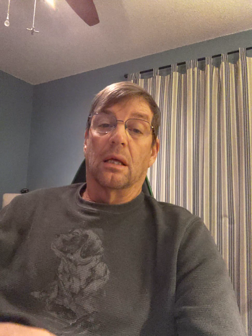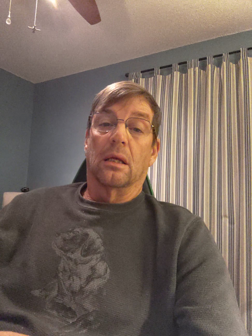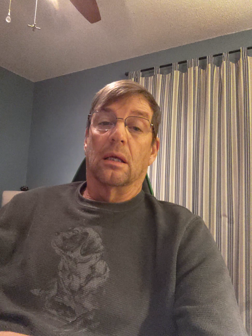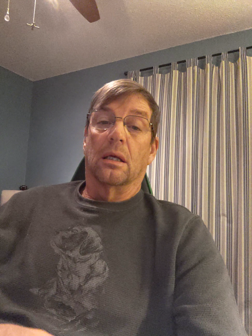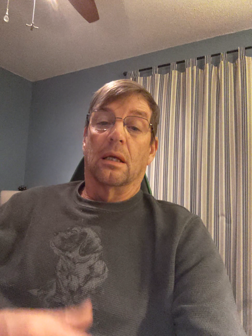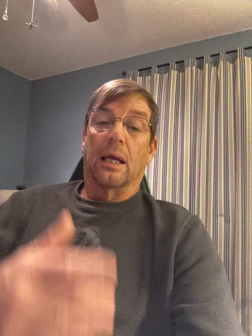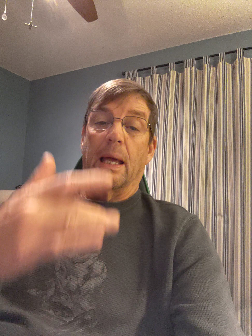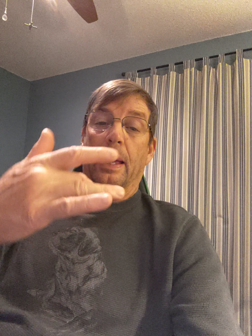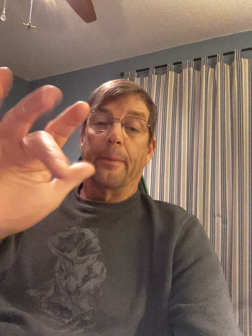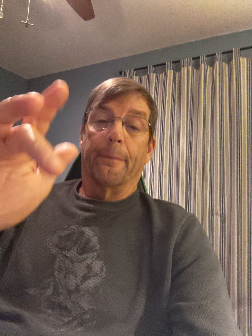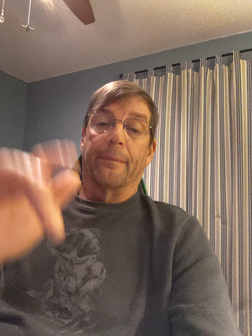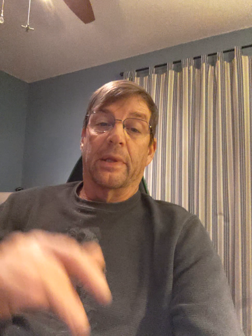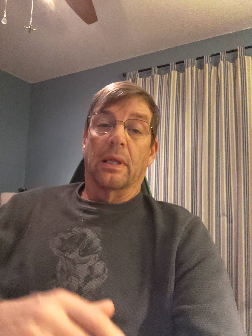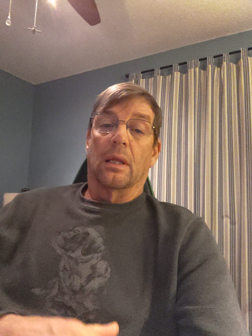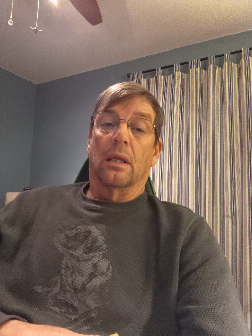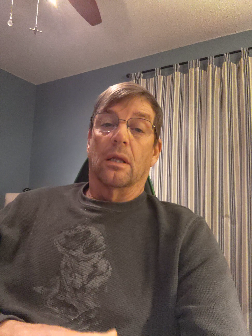empty